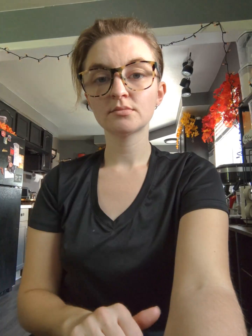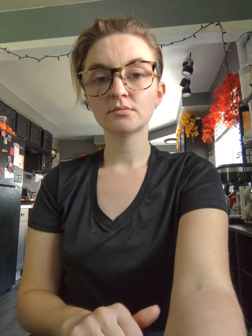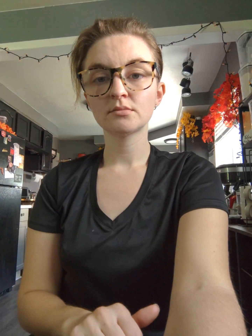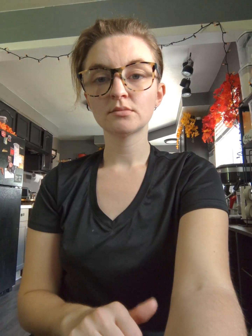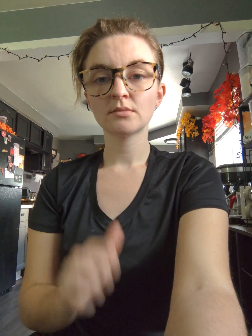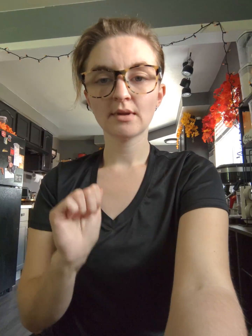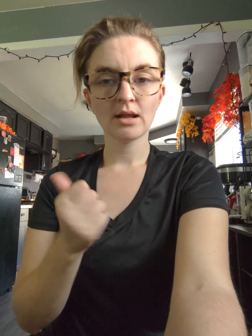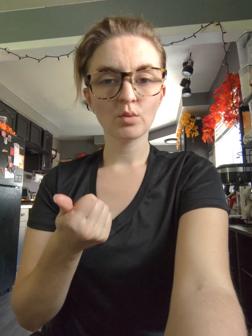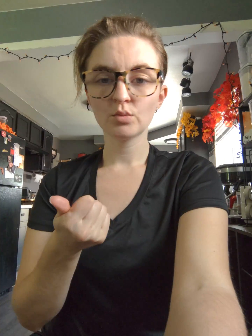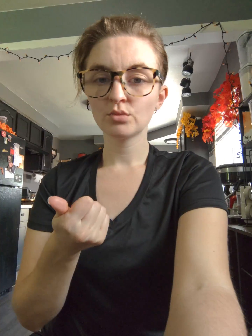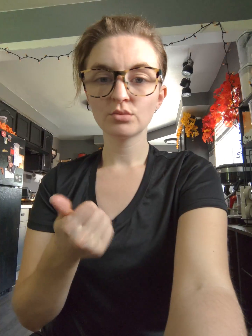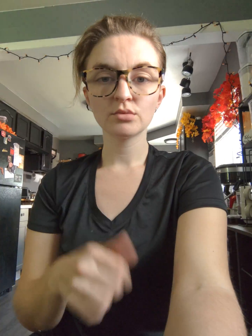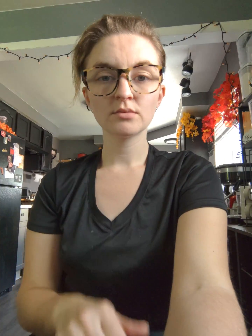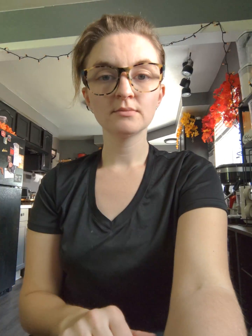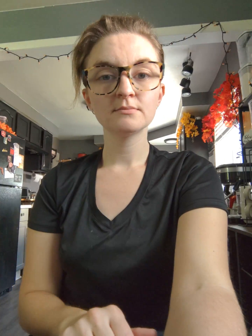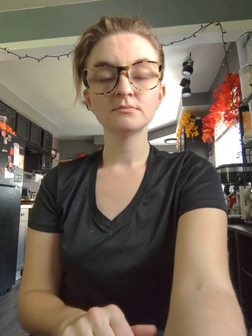how